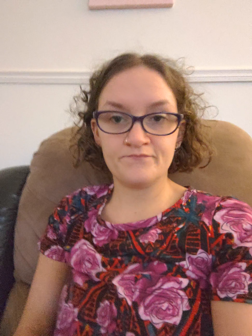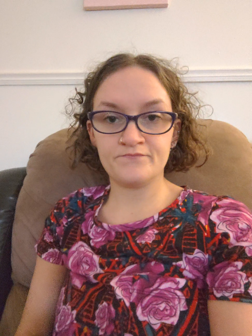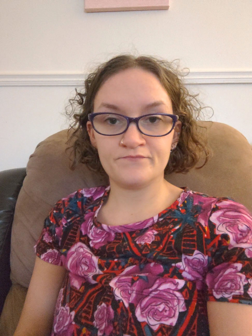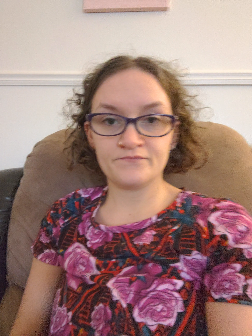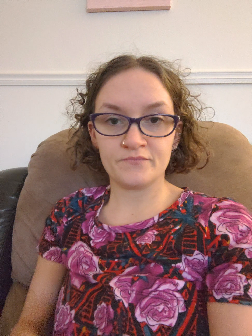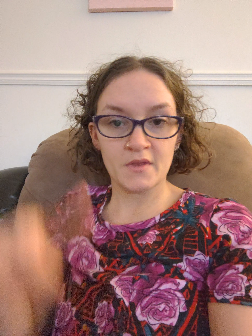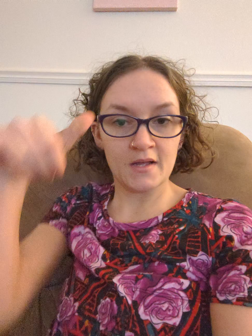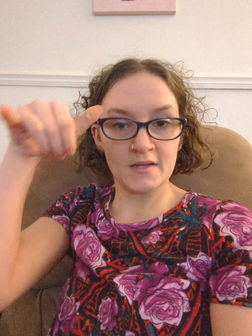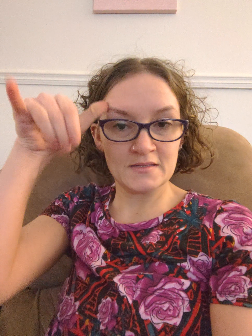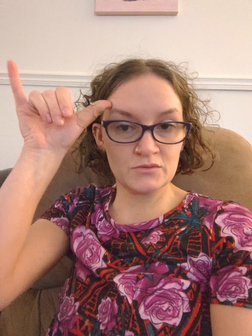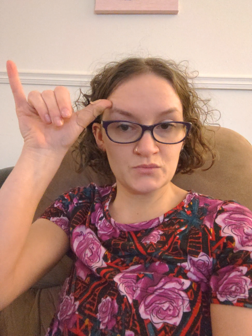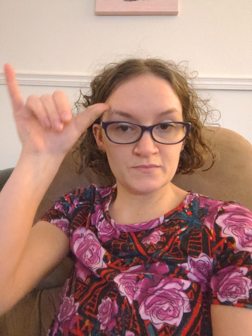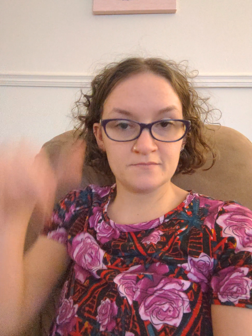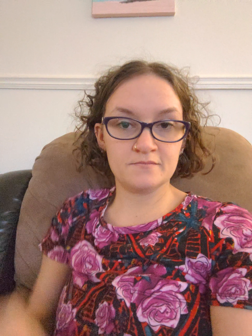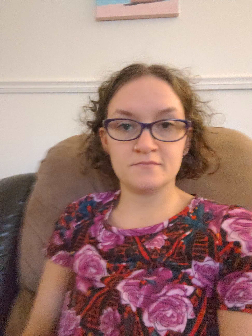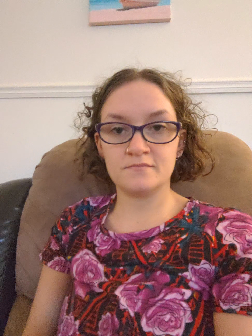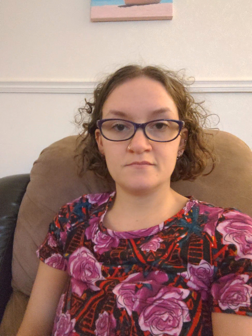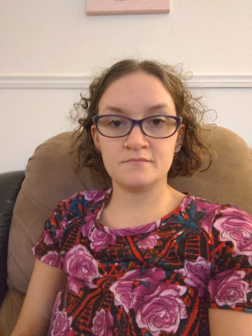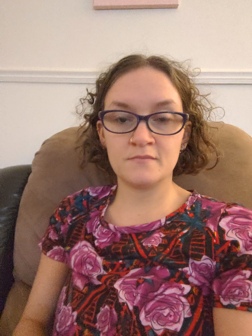cow